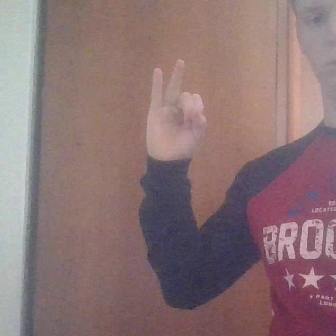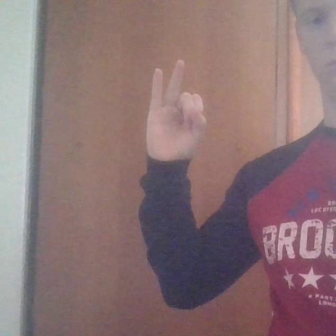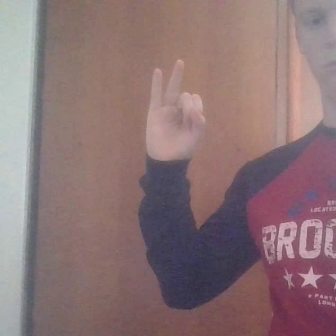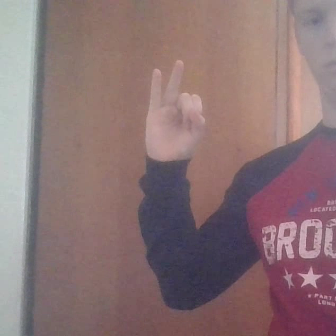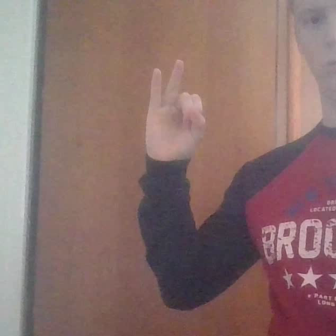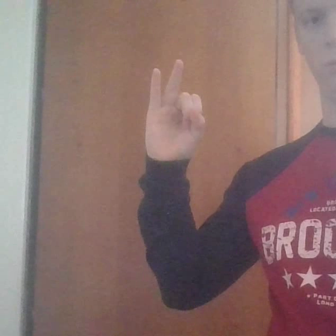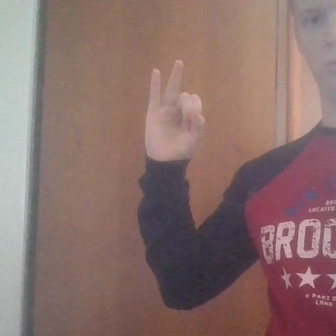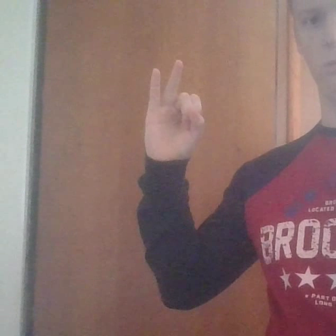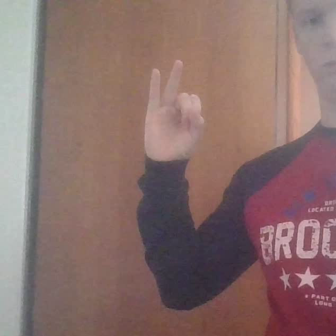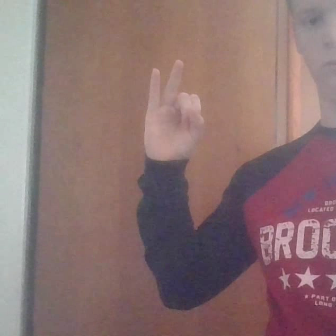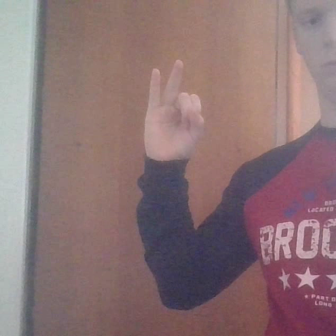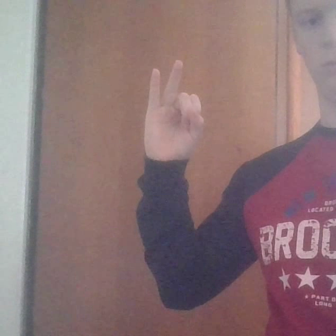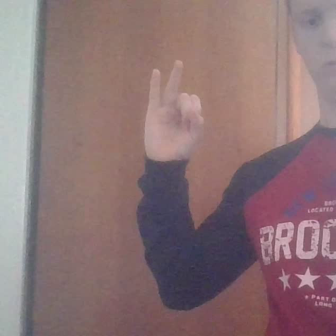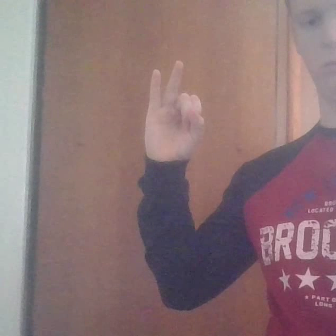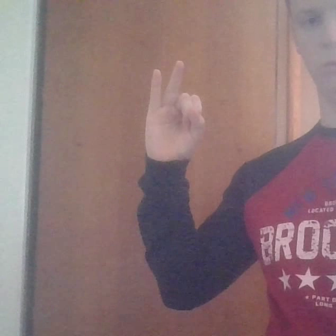И